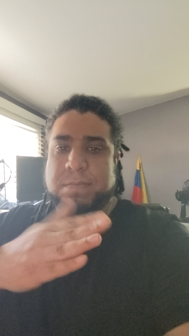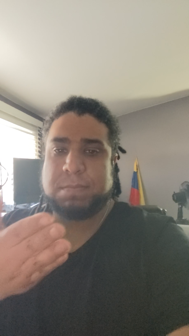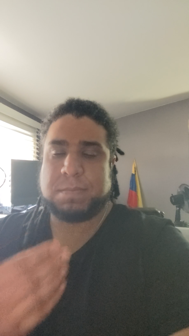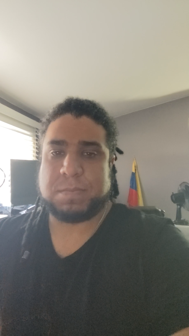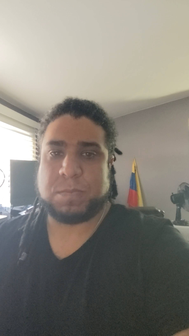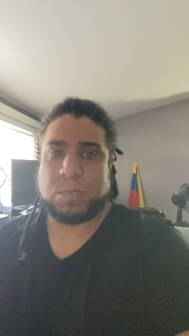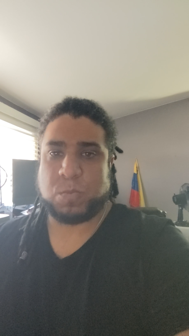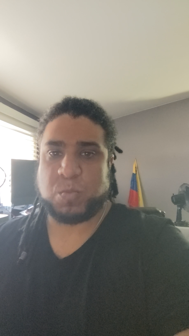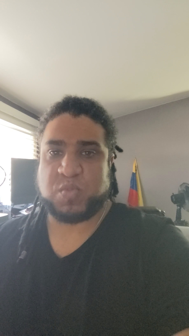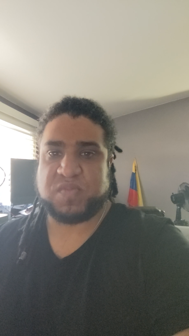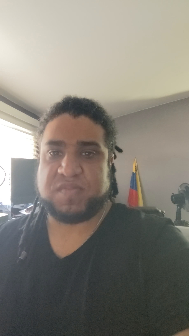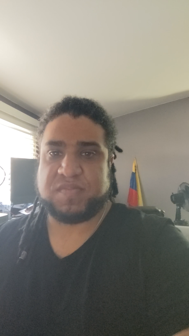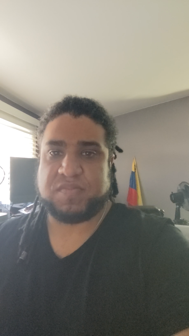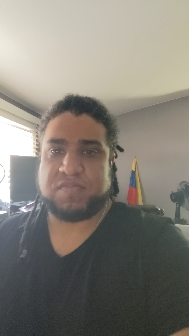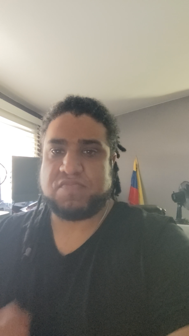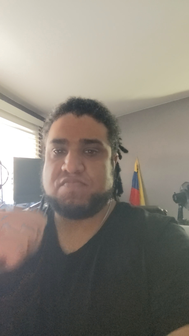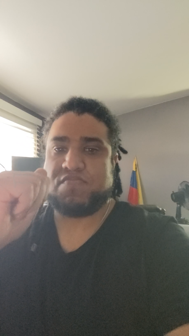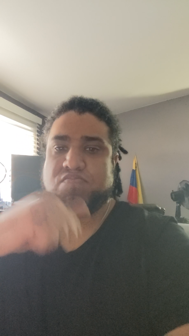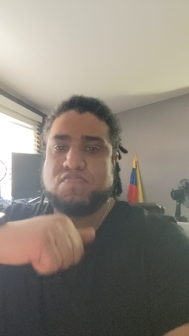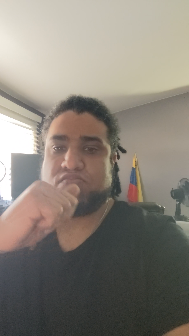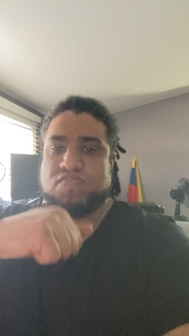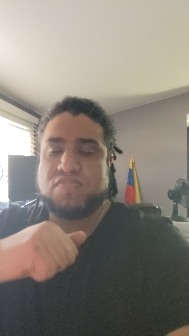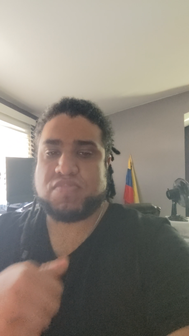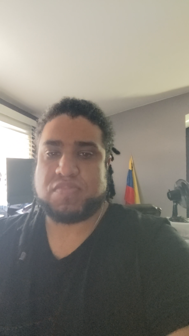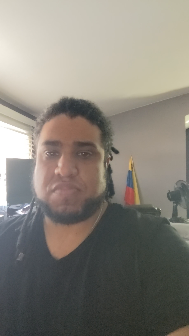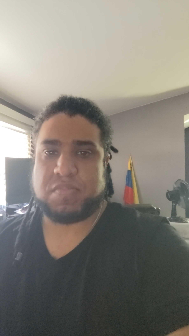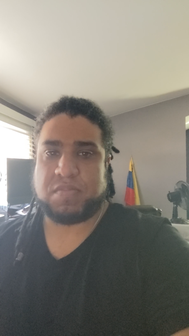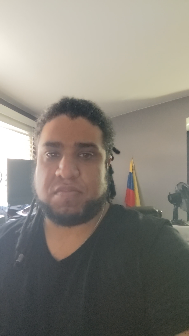rock